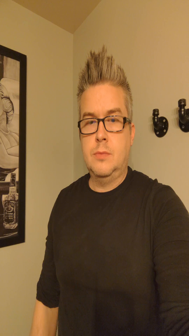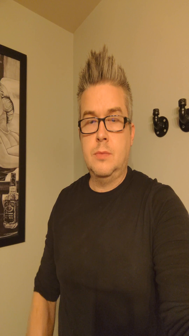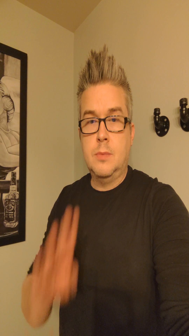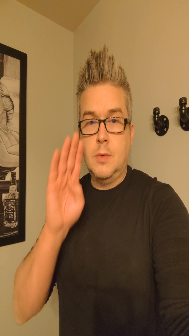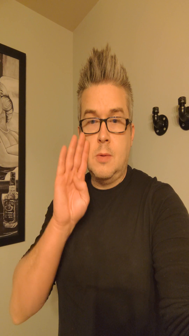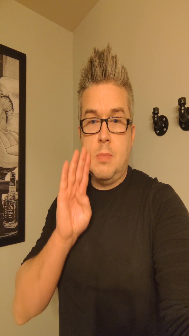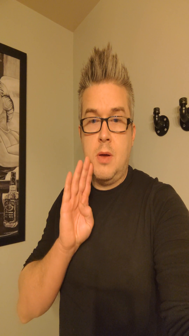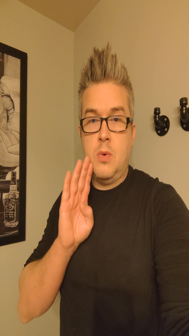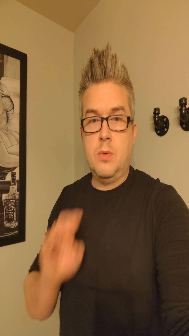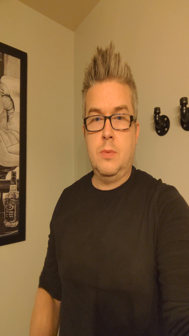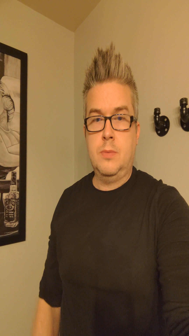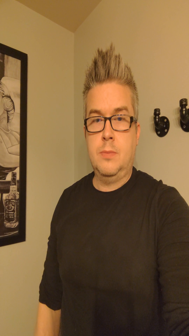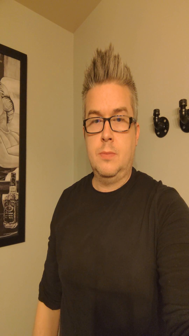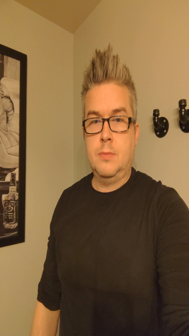brown